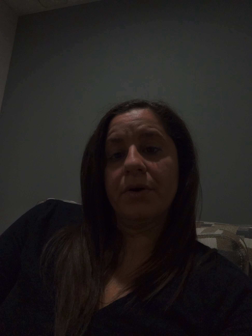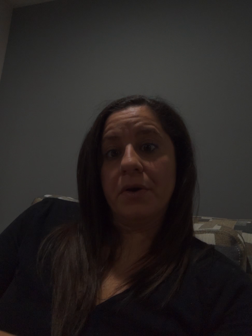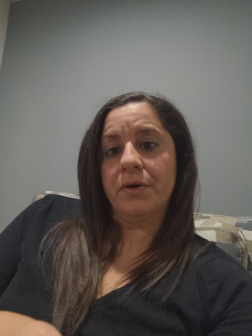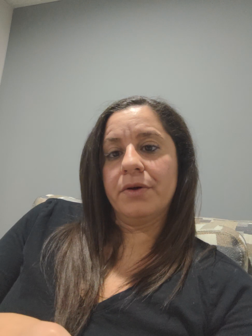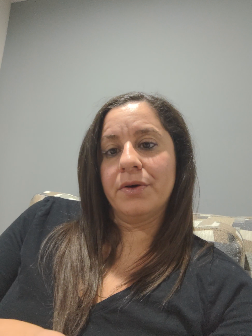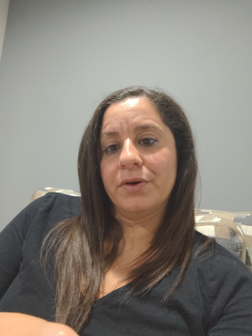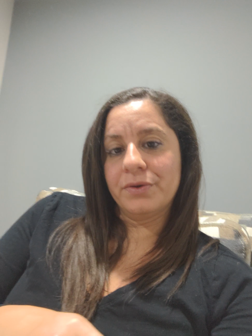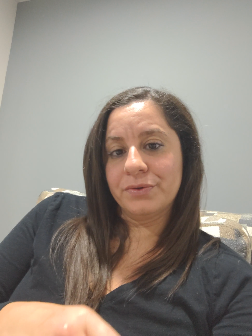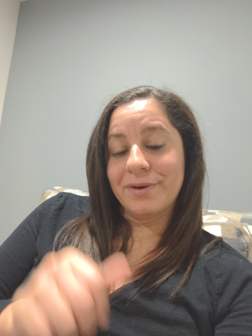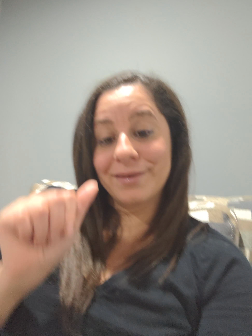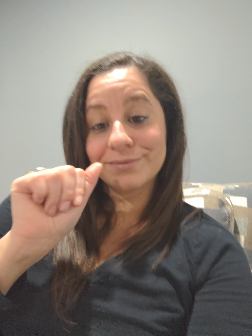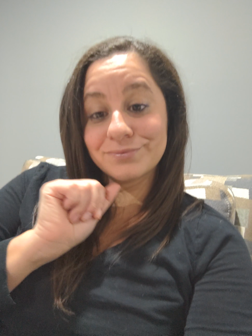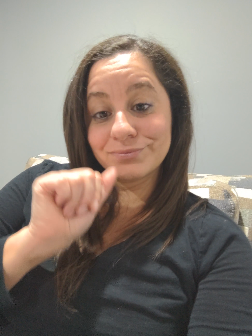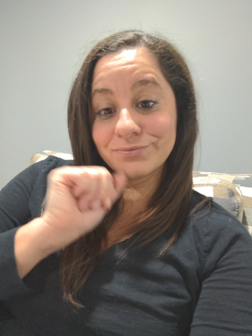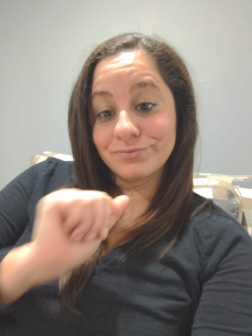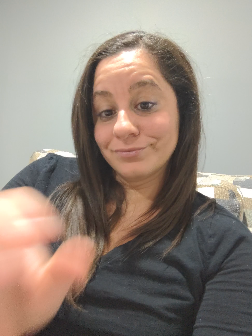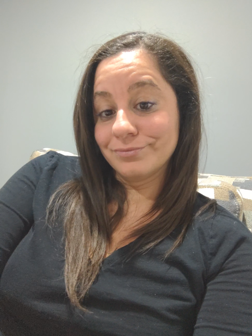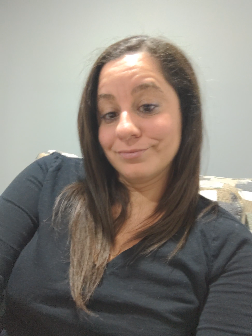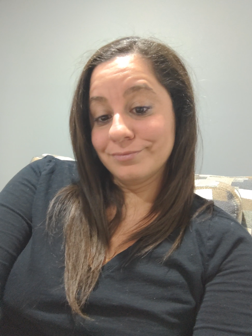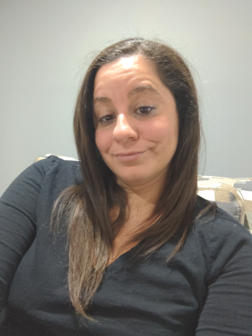aunt